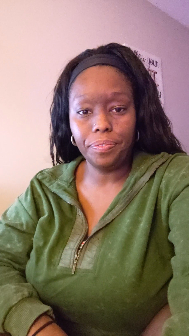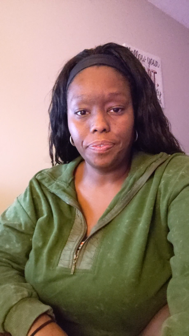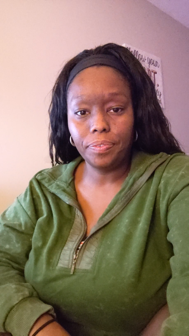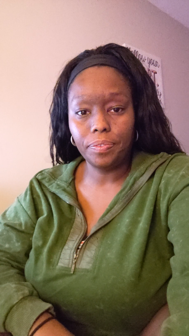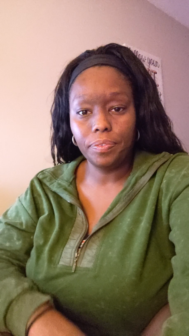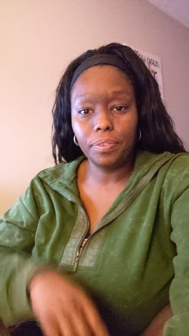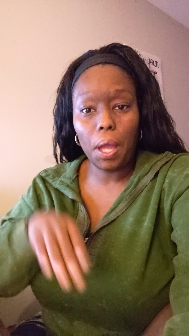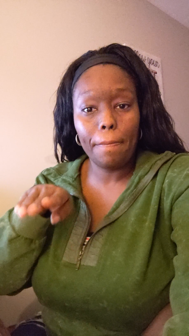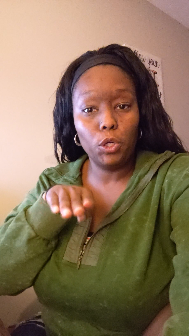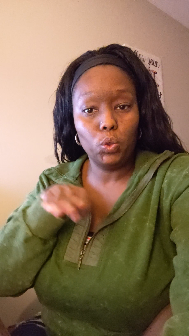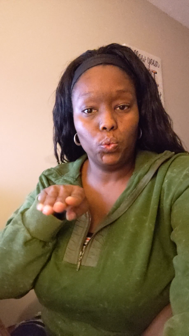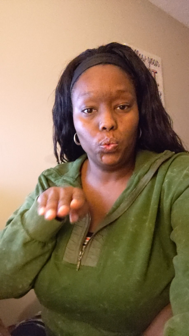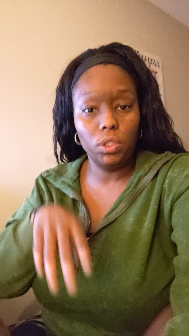boots